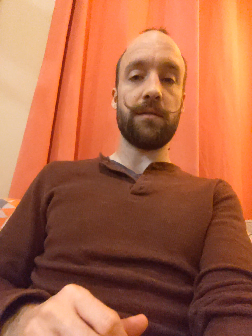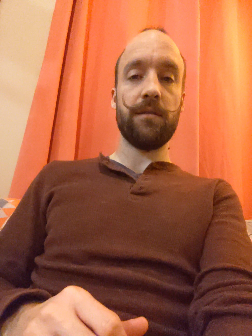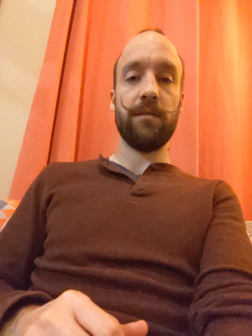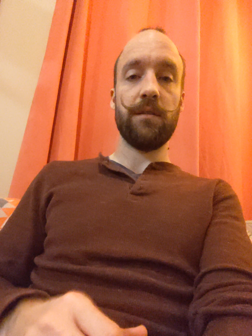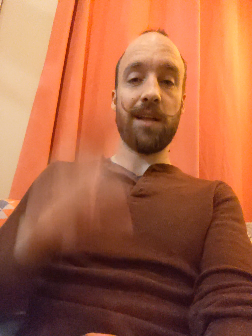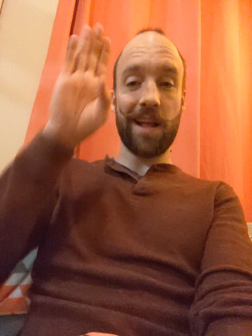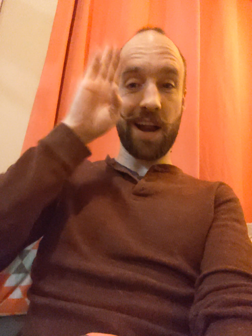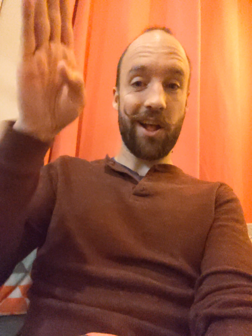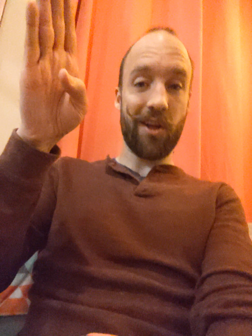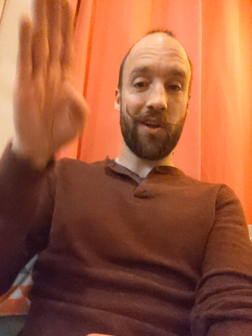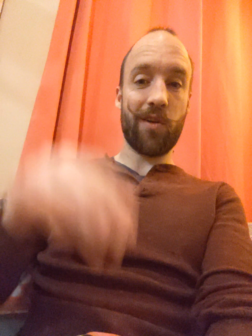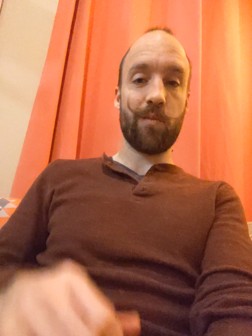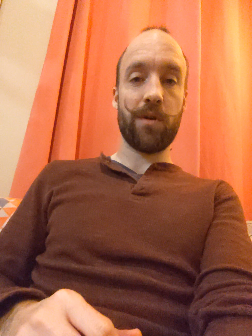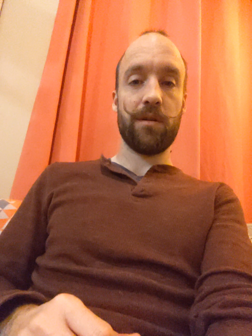hello